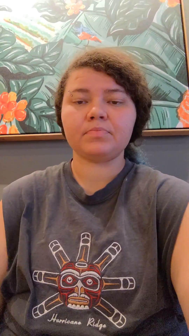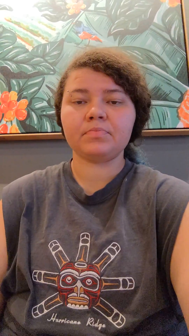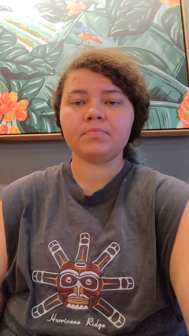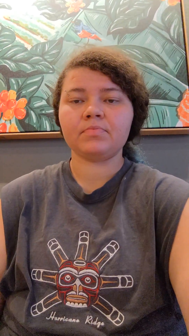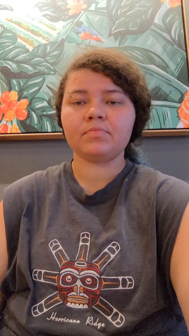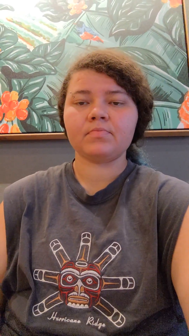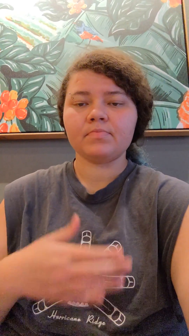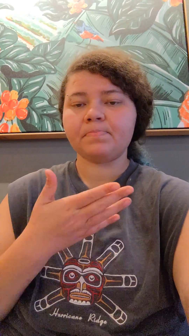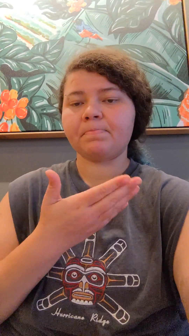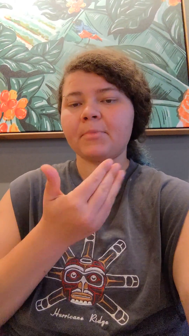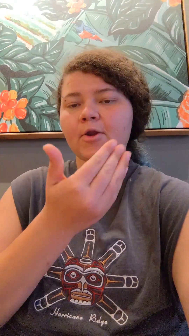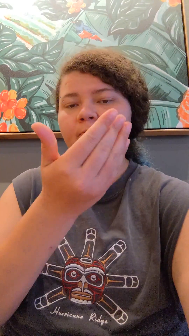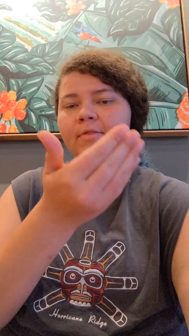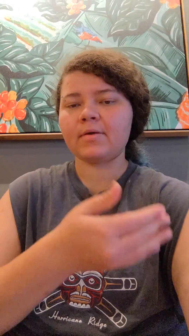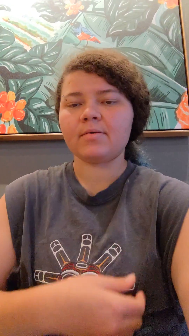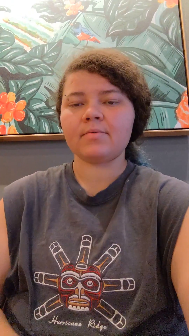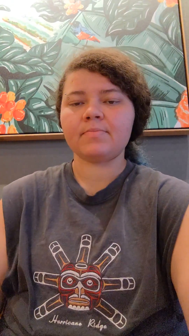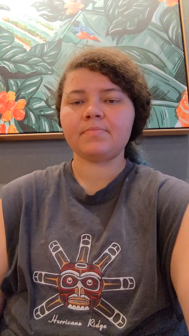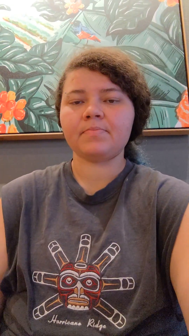butterfly